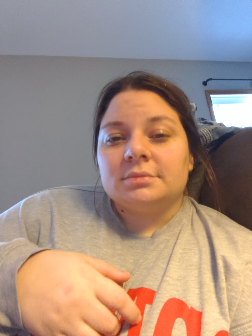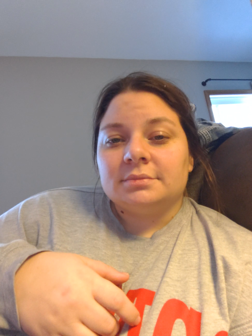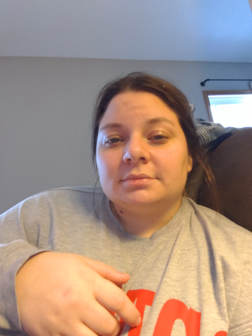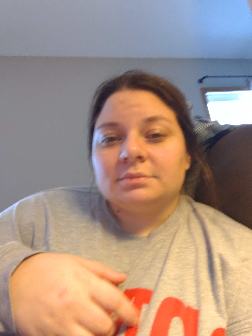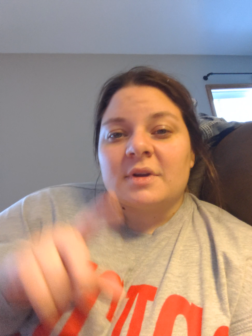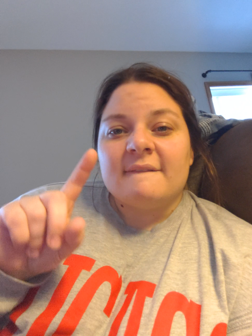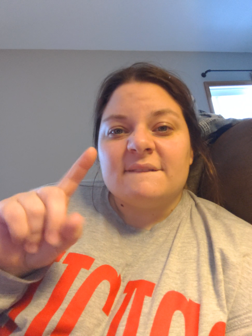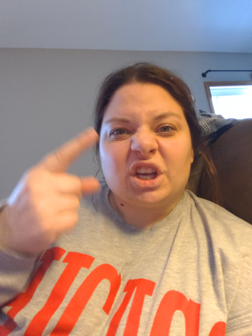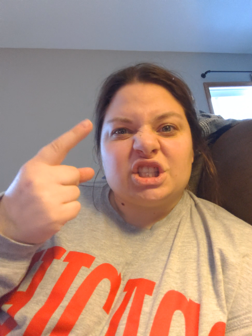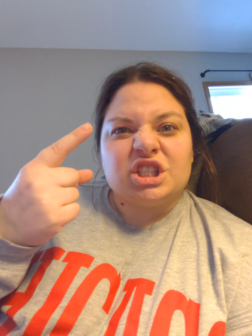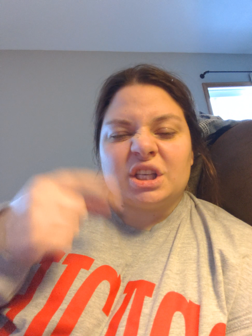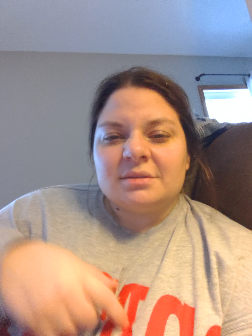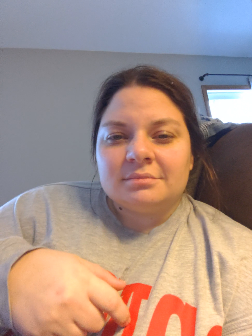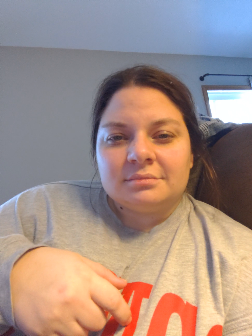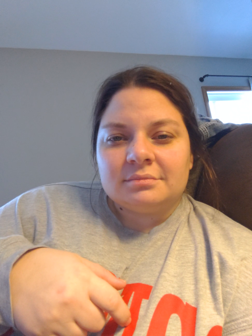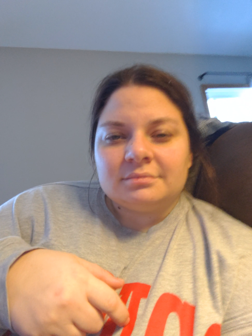first